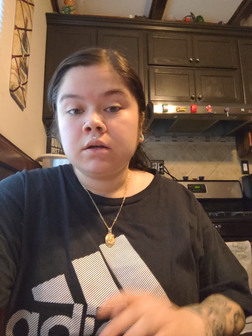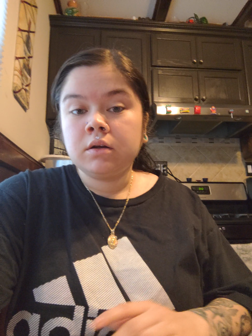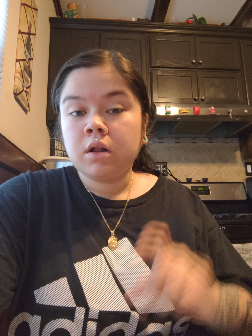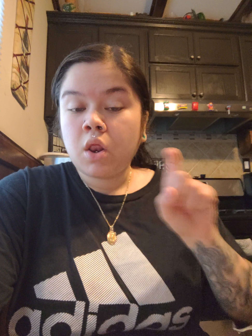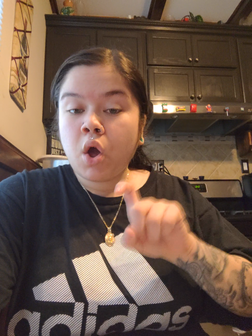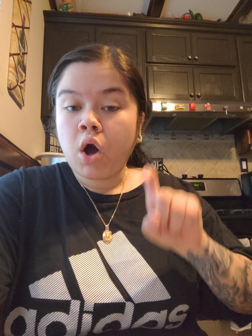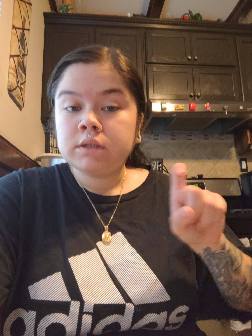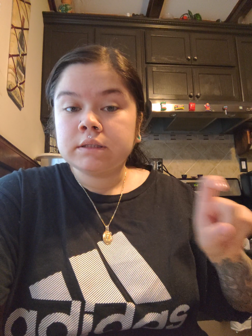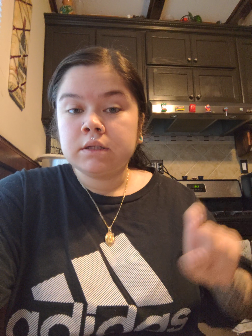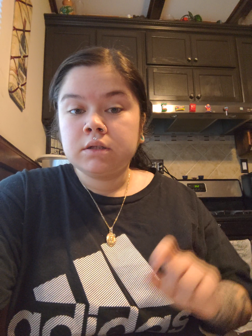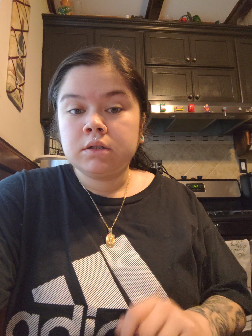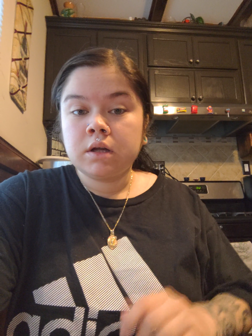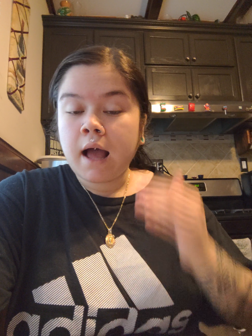closet